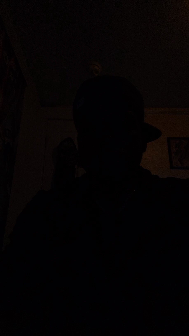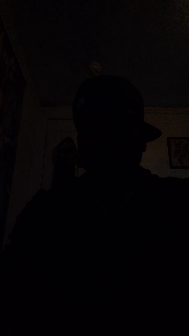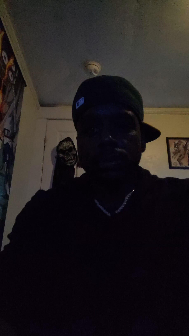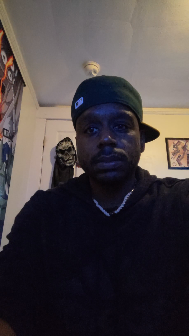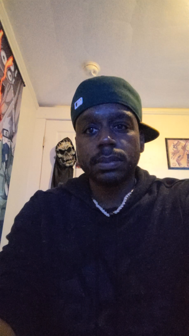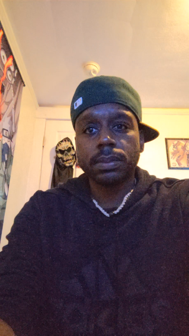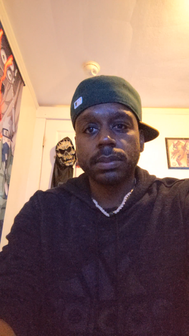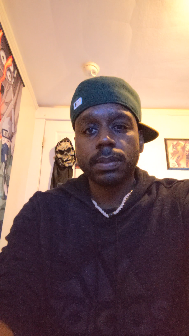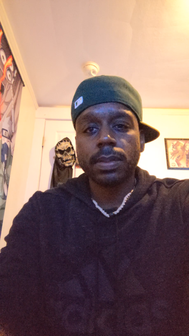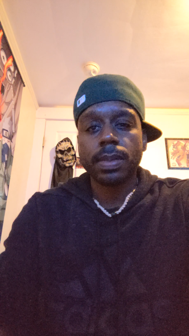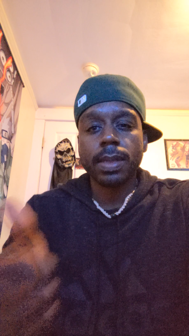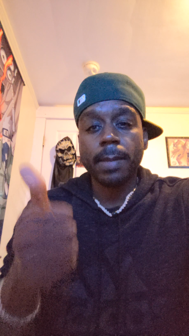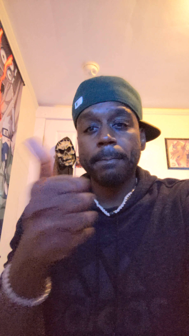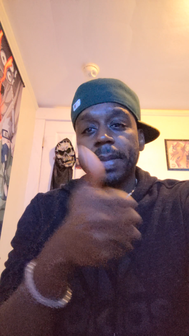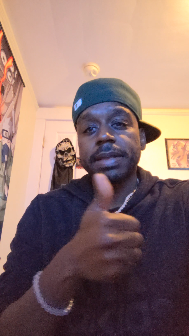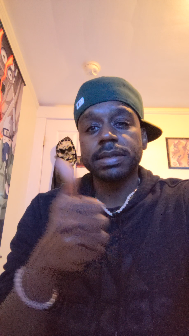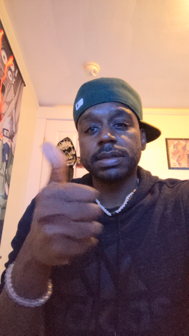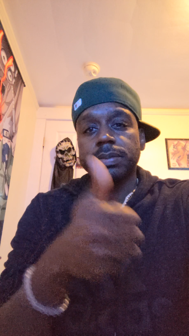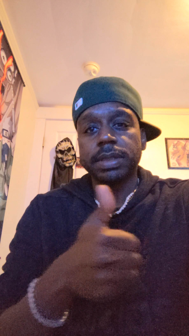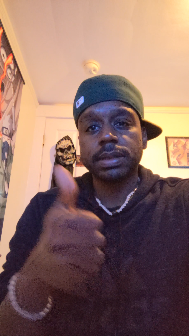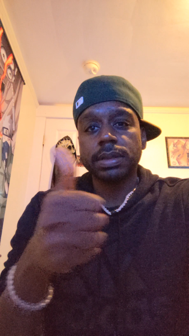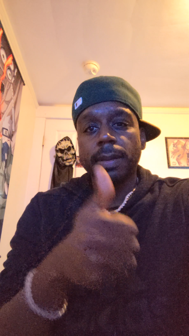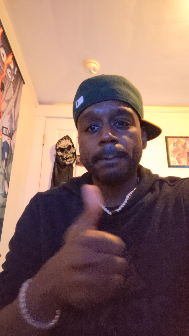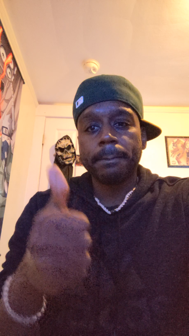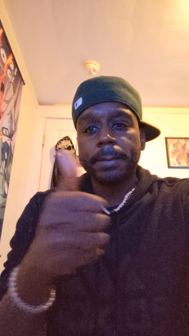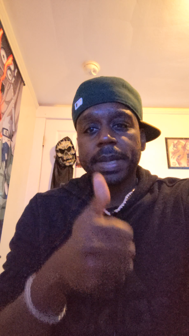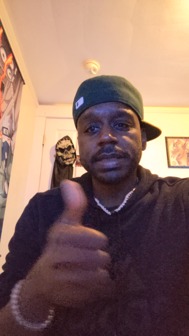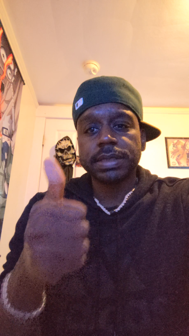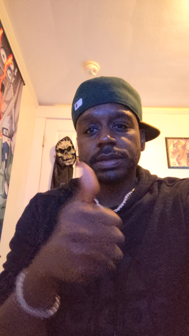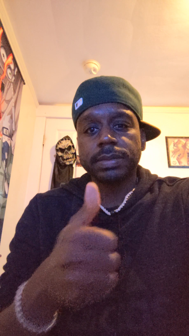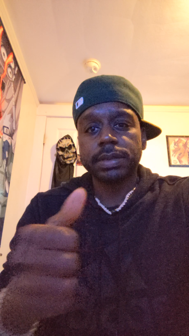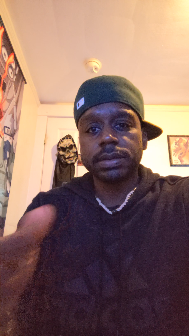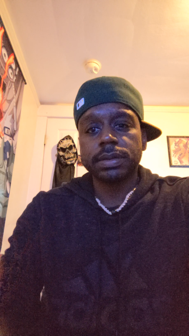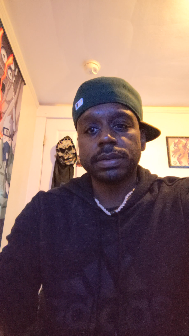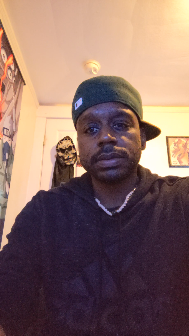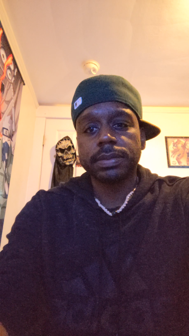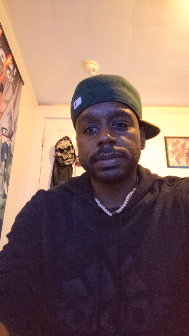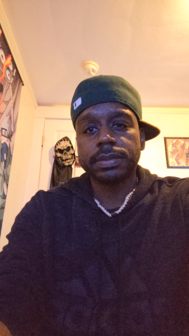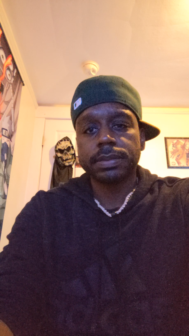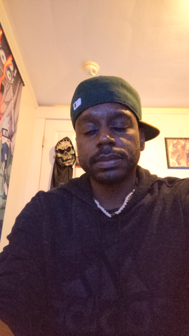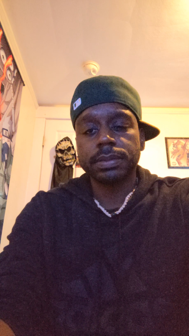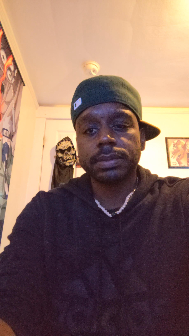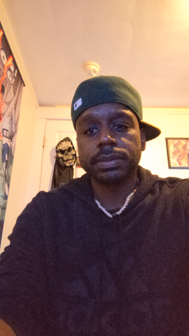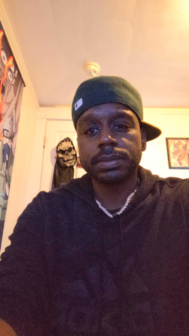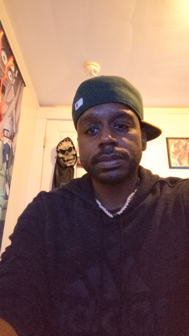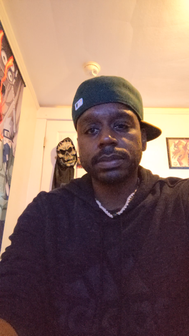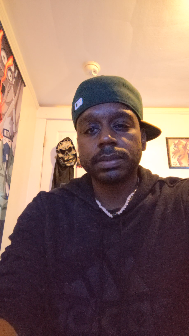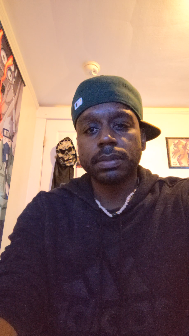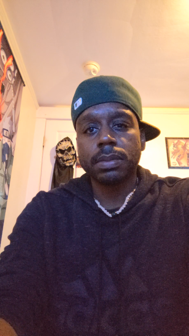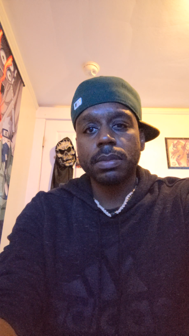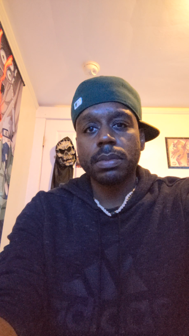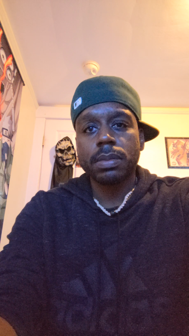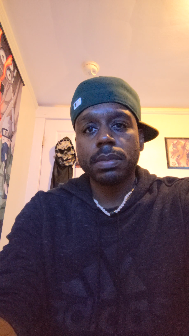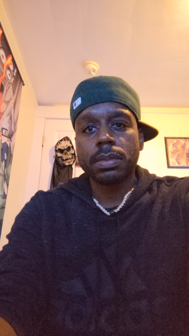basement